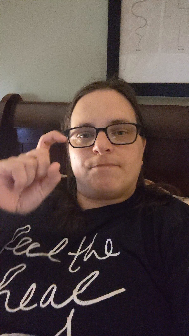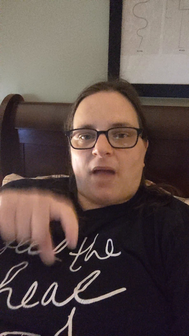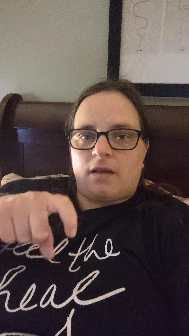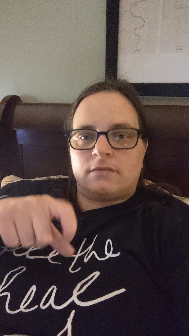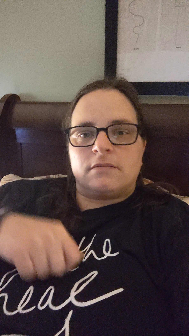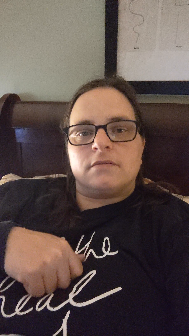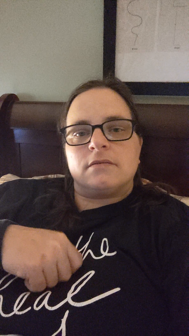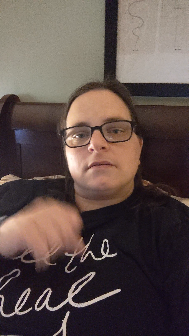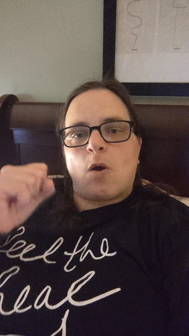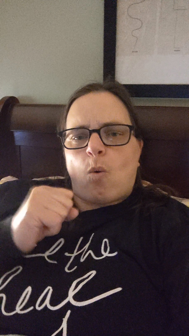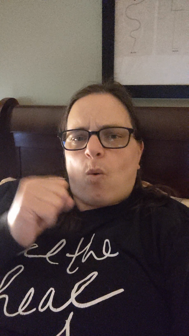cold